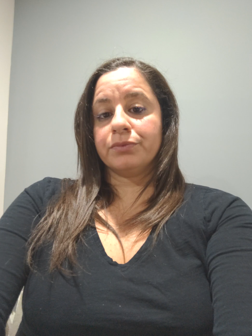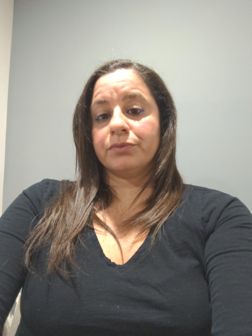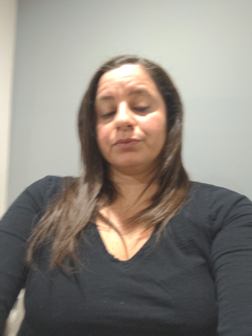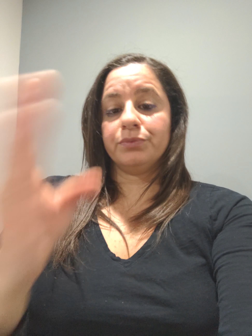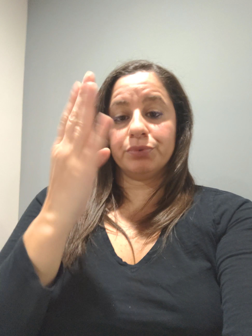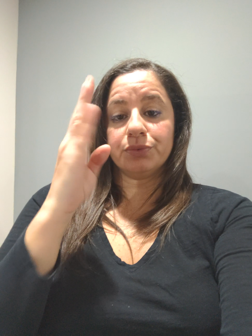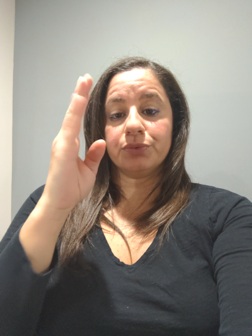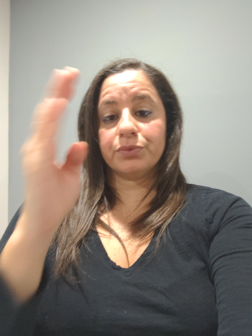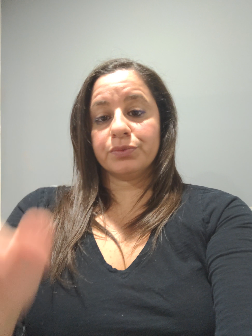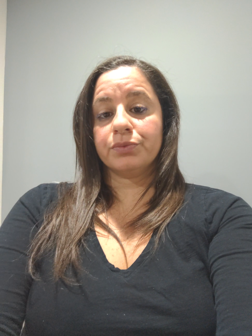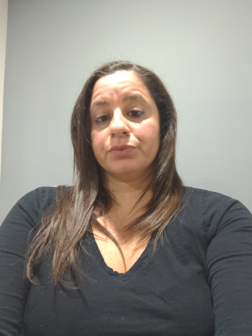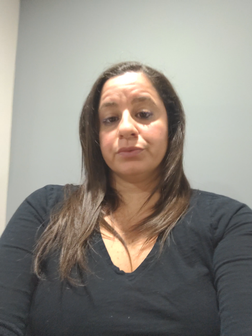blue